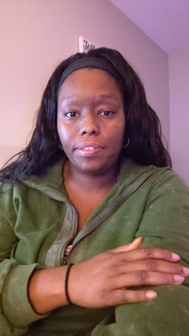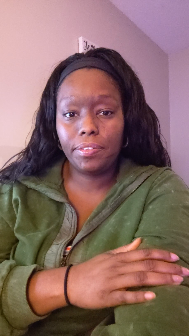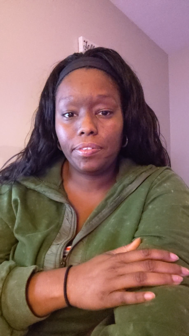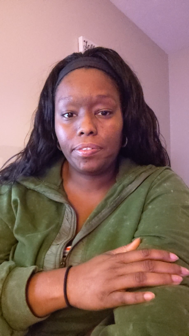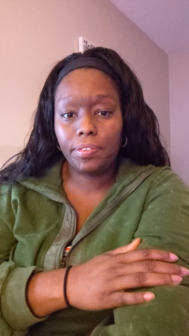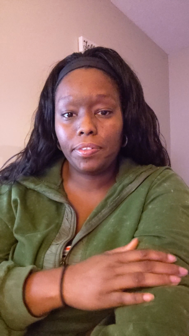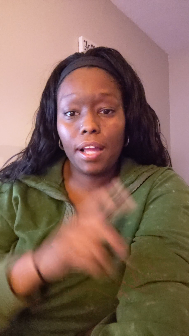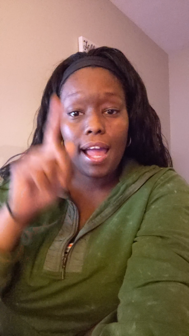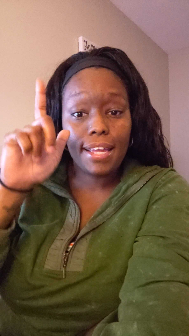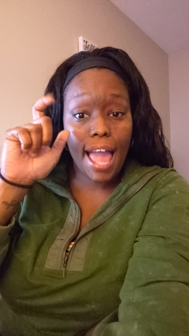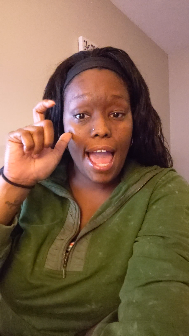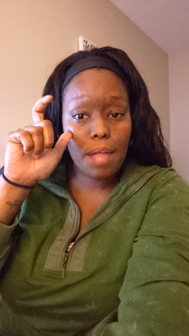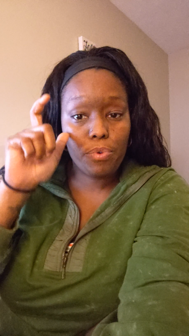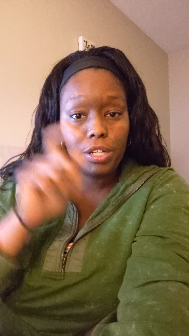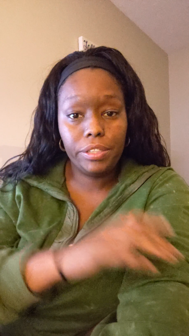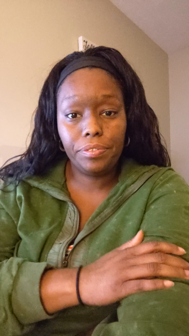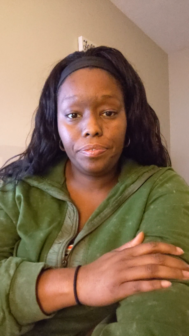camera